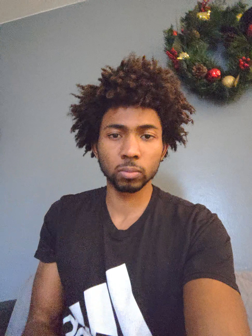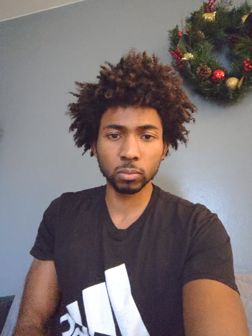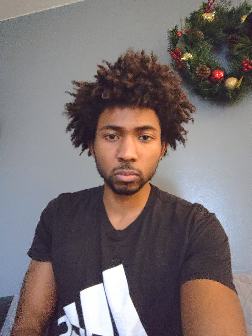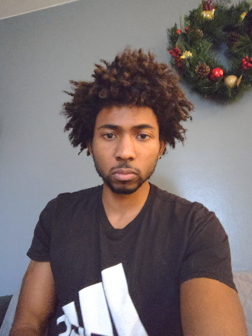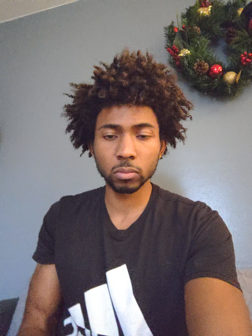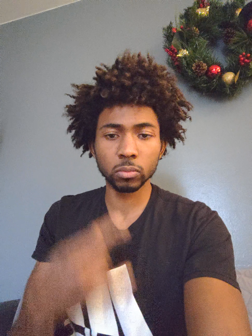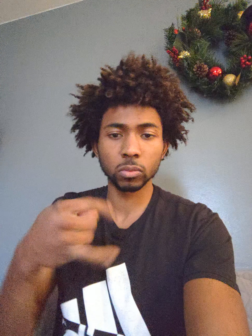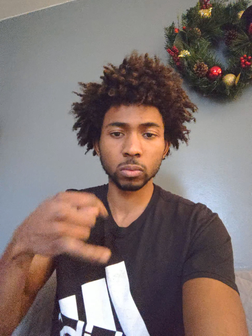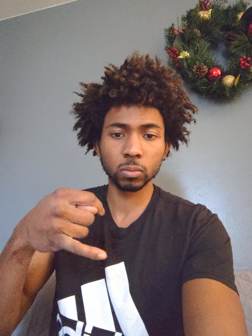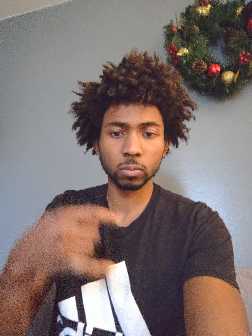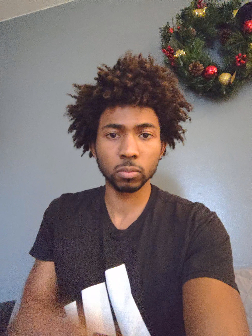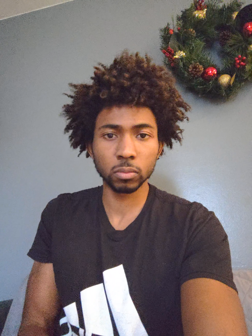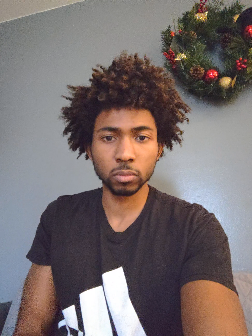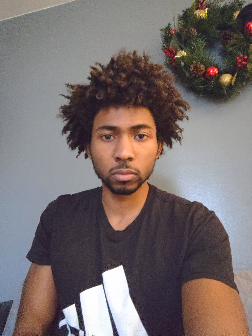toy